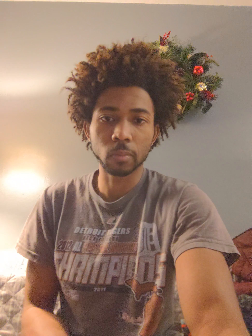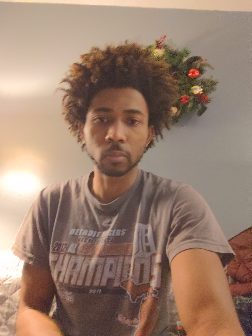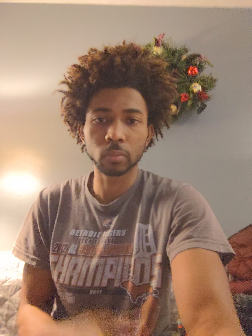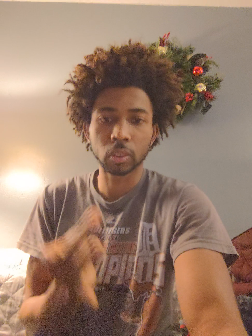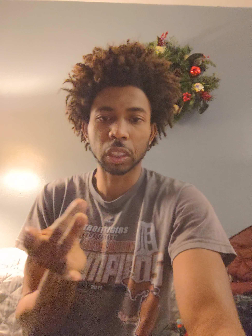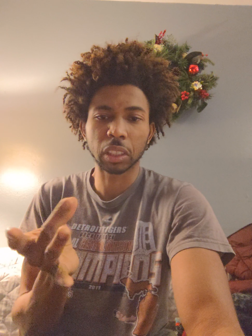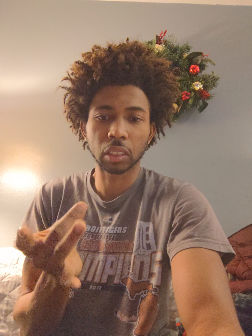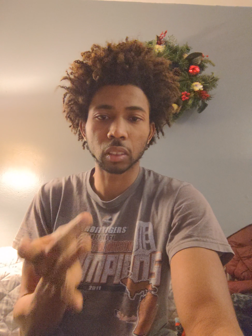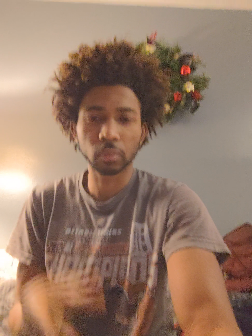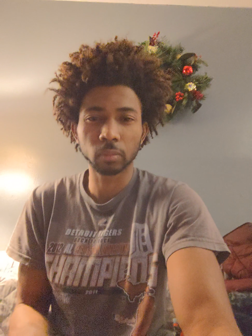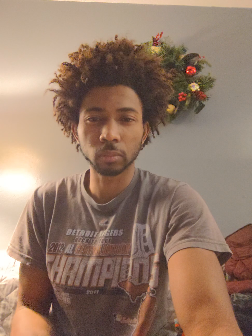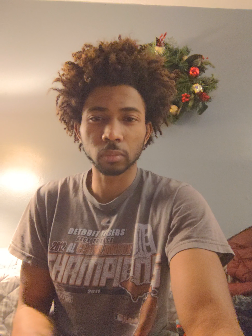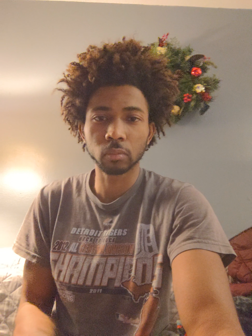sticky